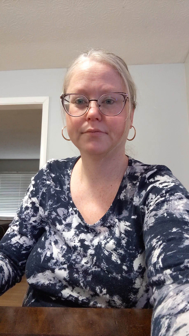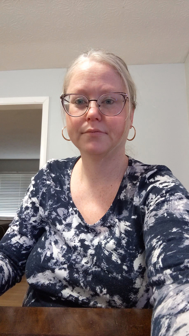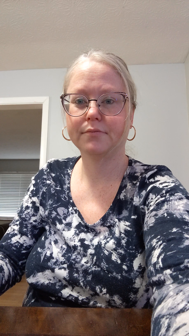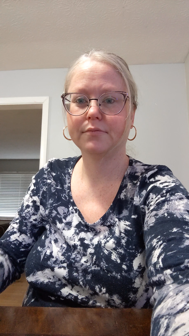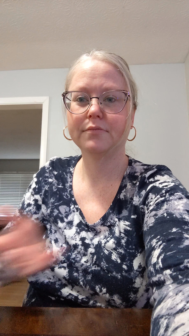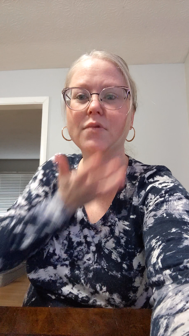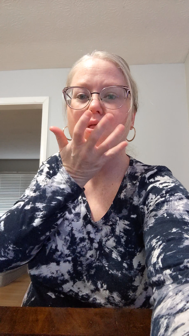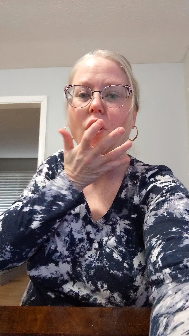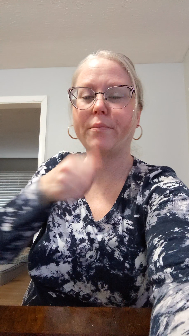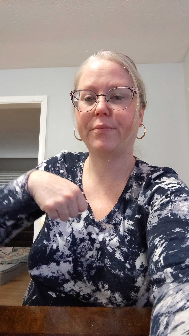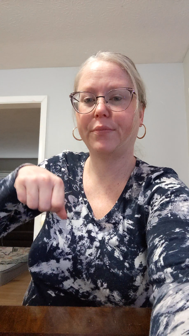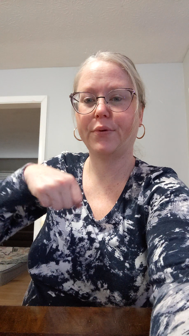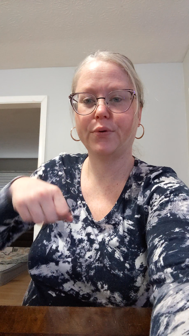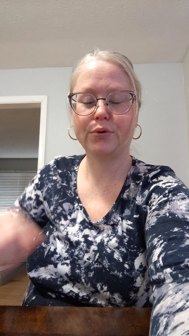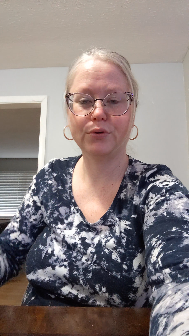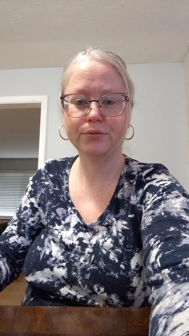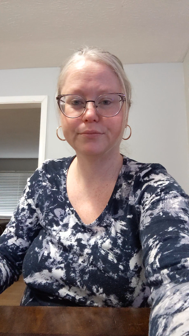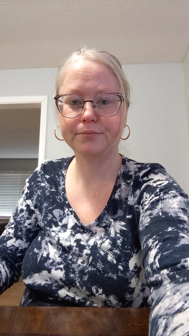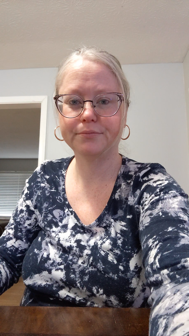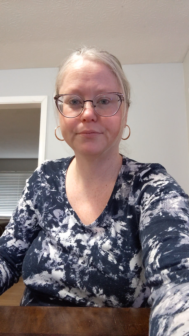lawn mower